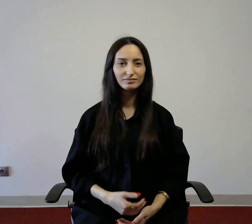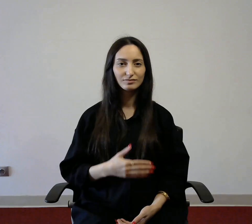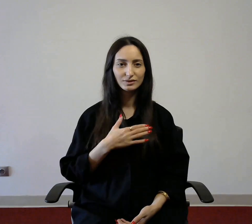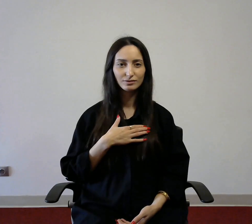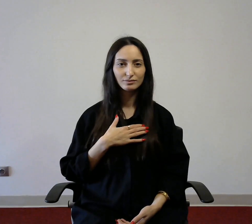mən